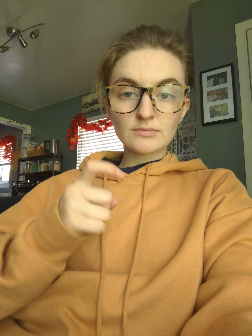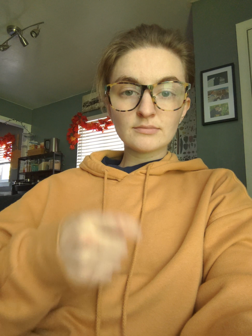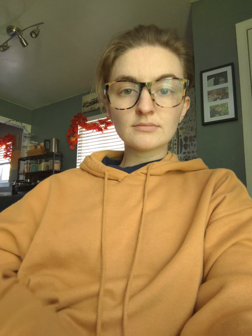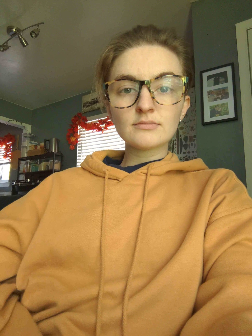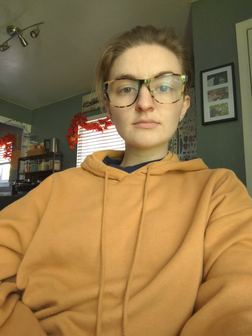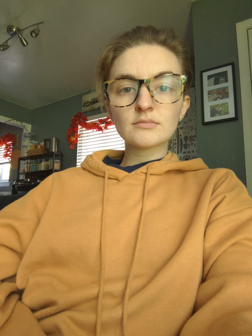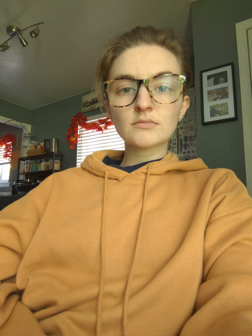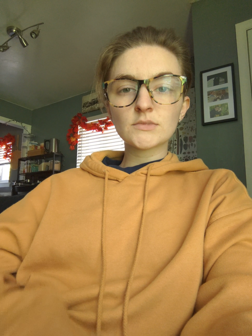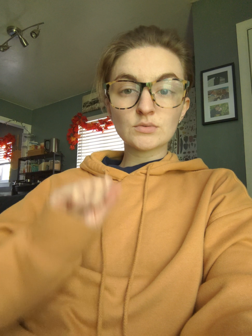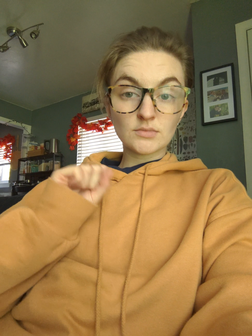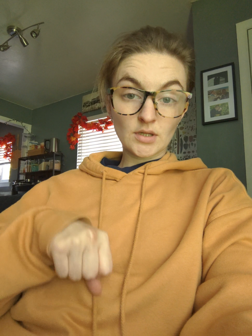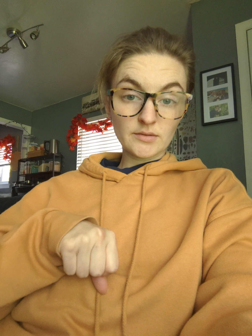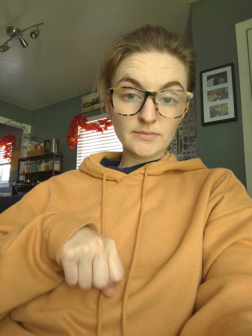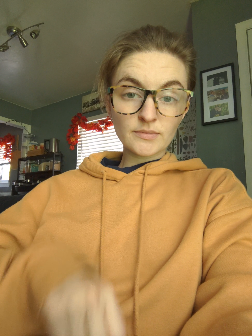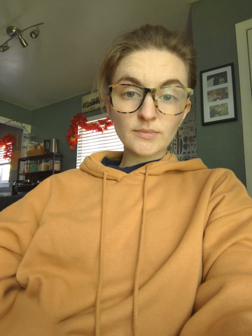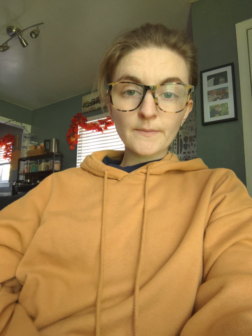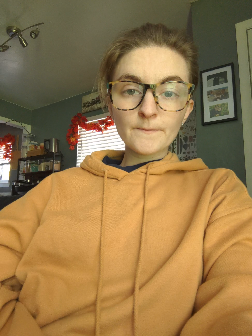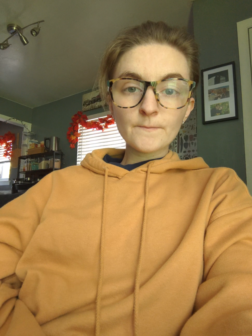could